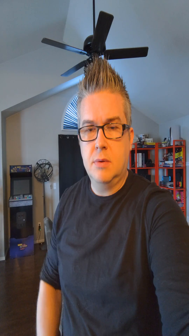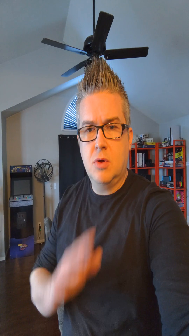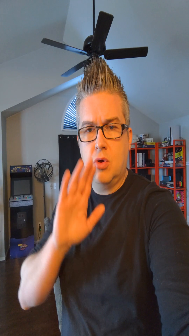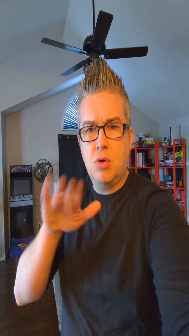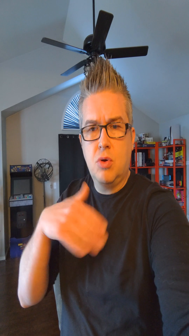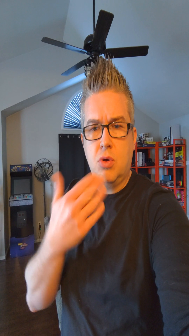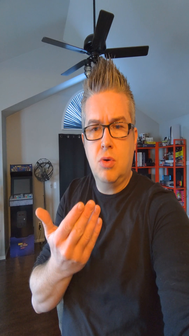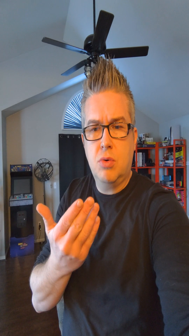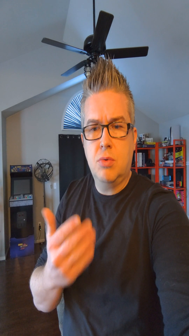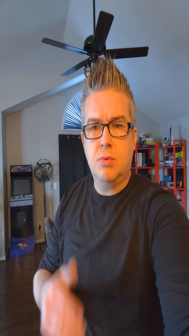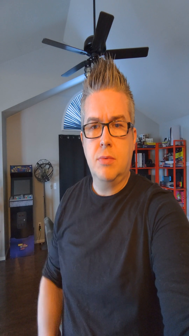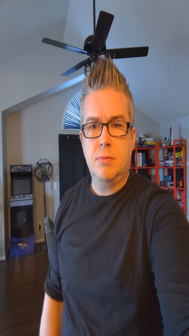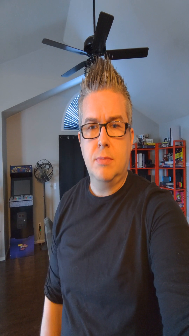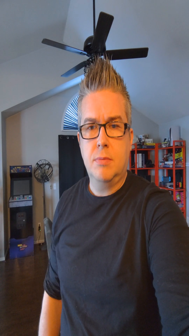all